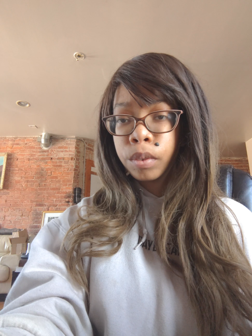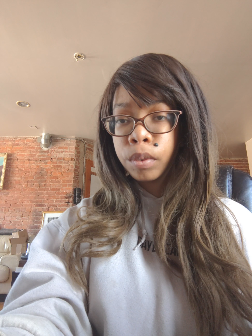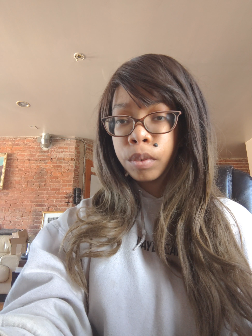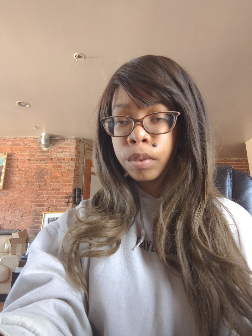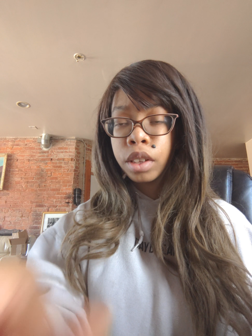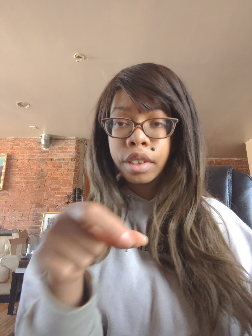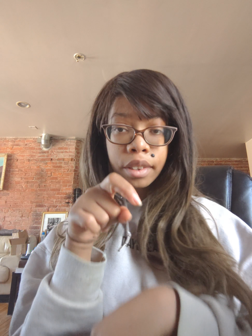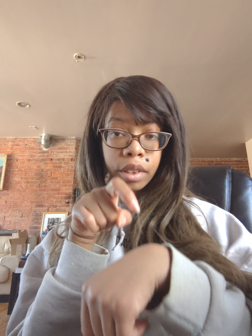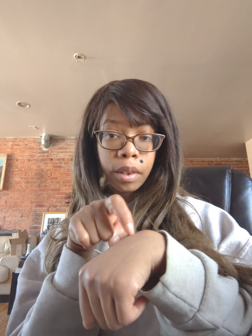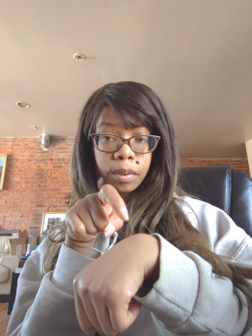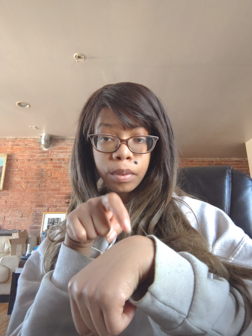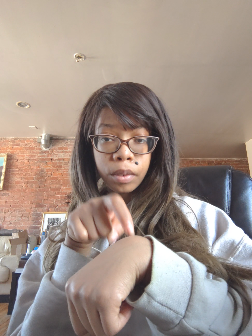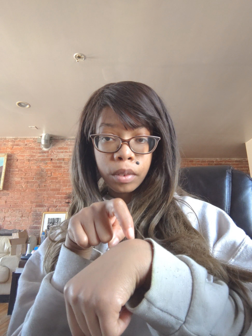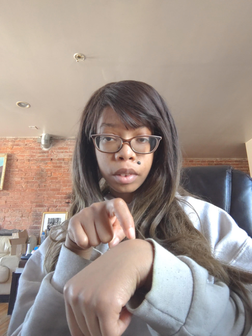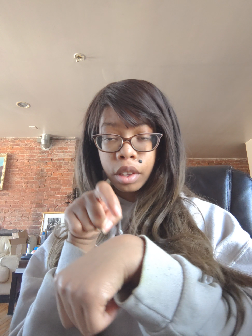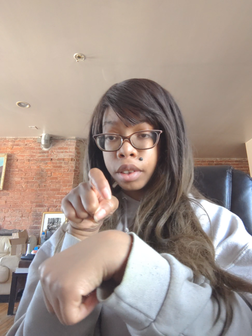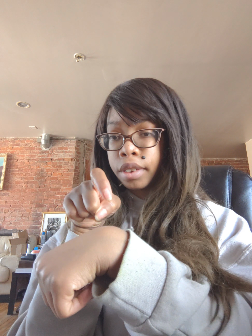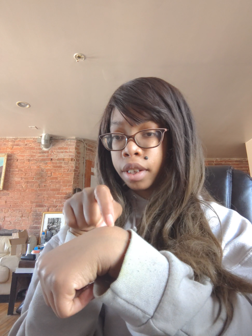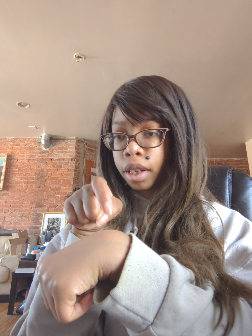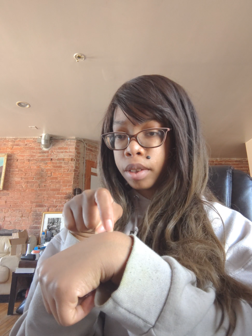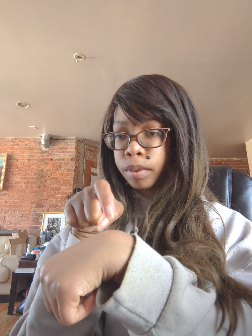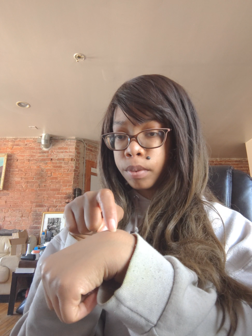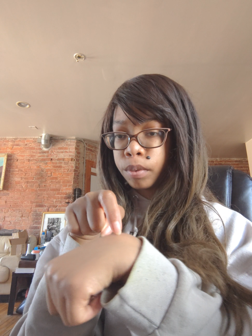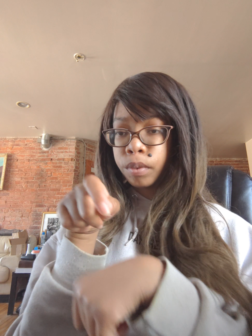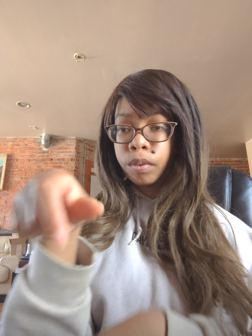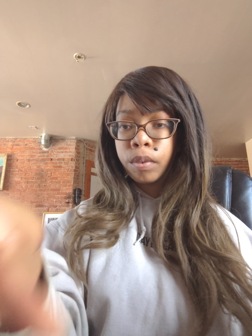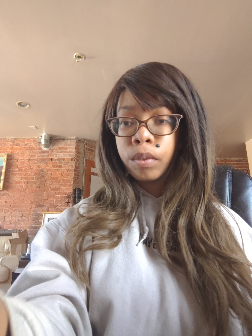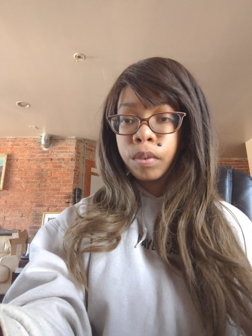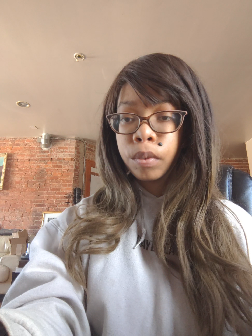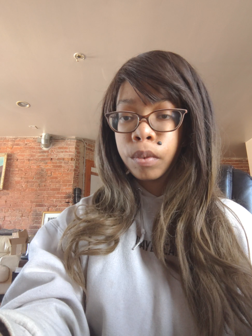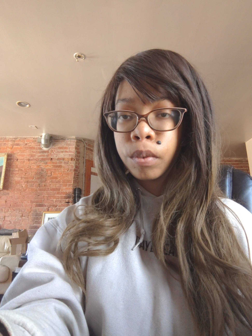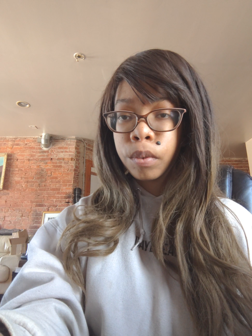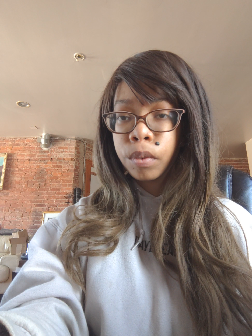time